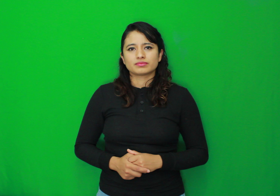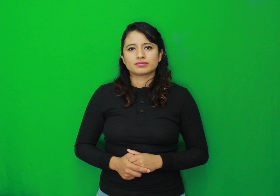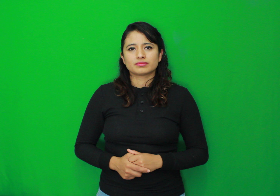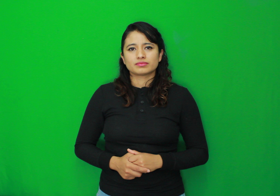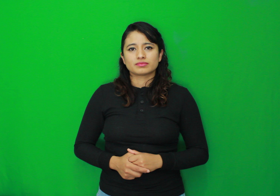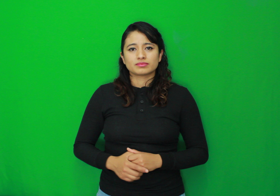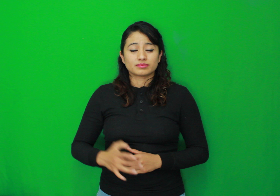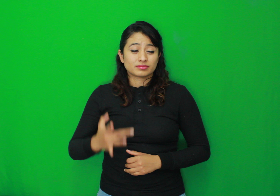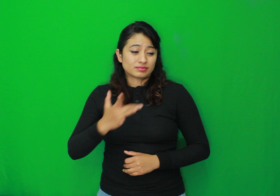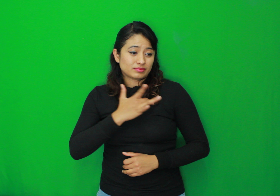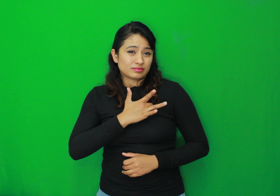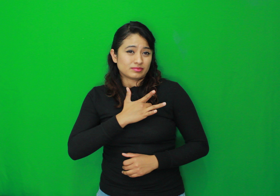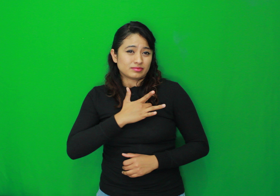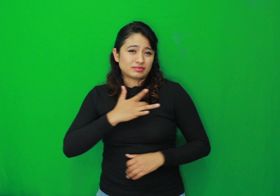corazón